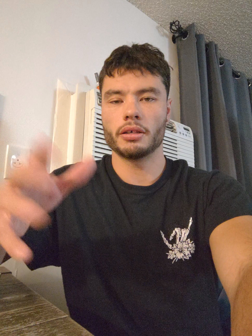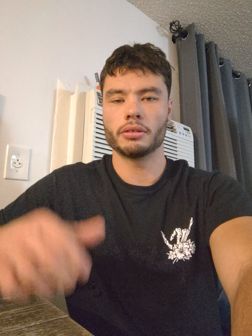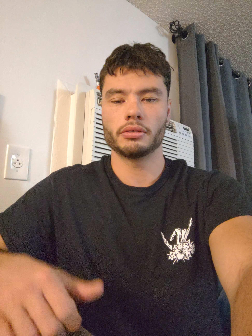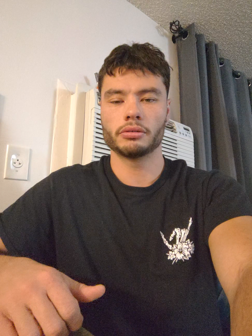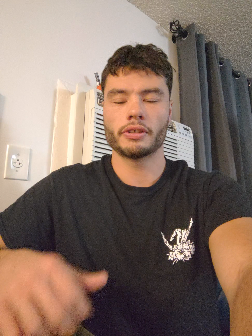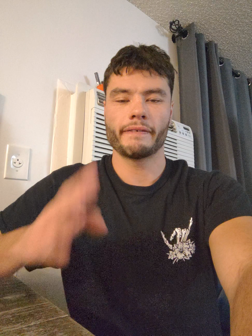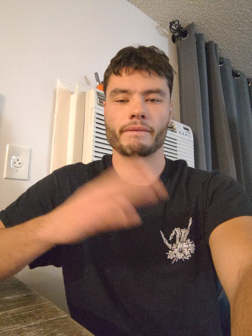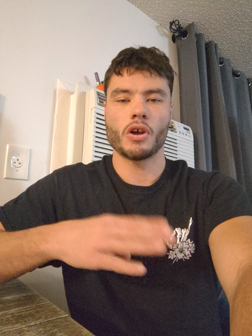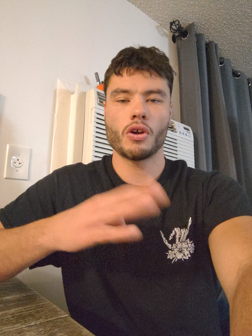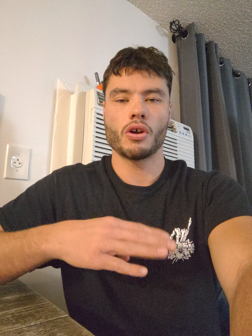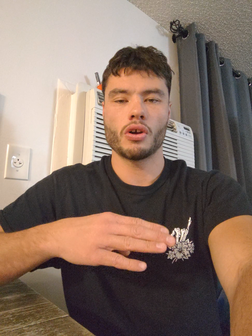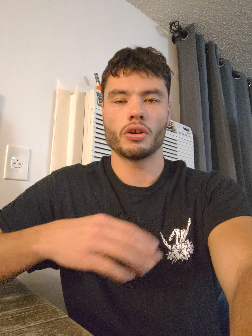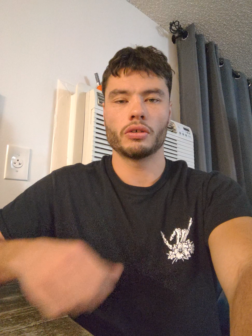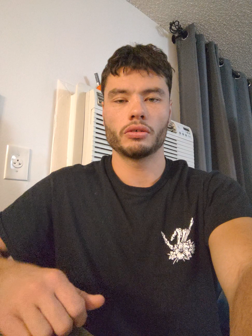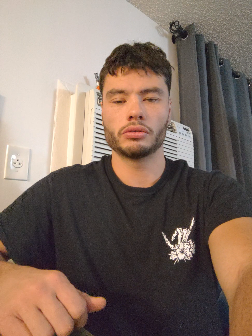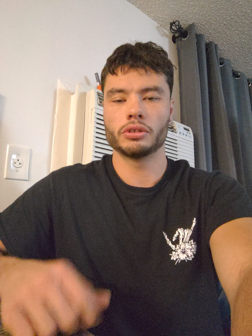fall